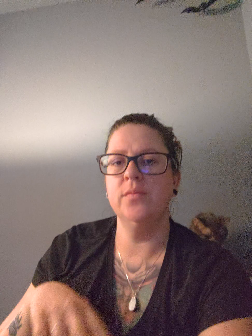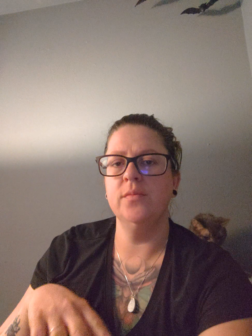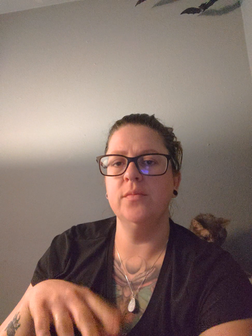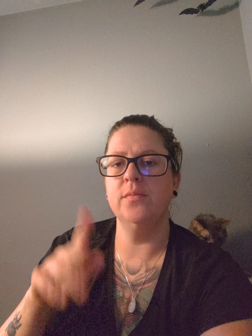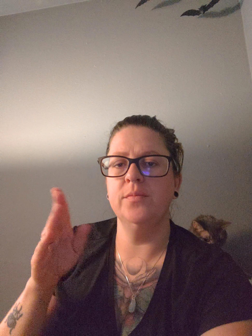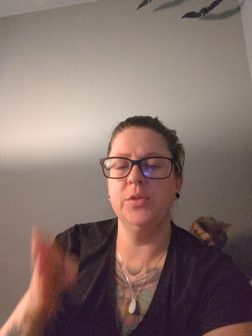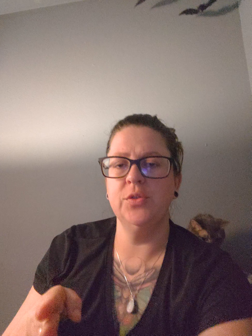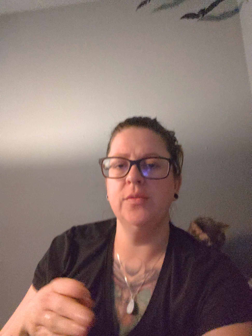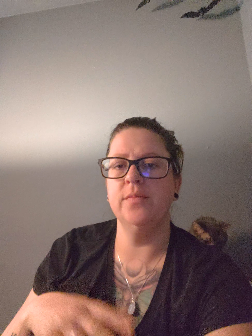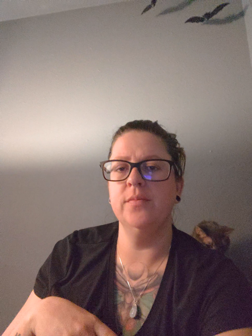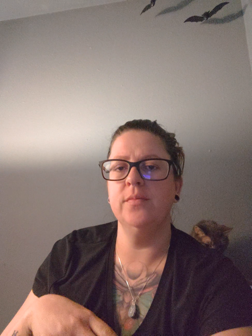person